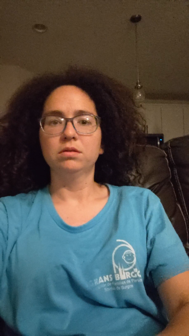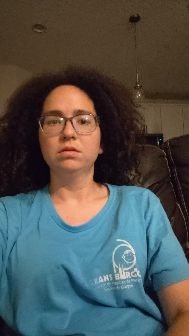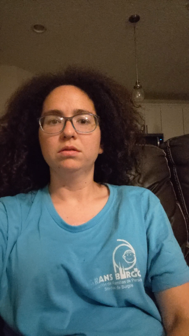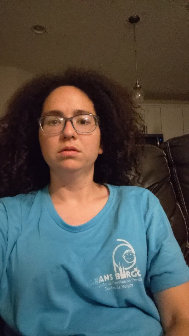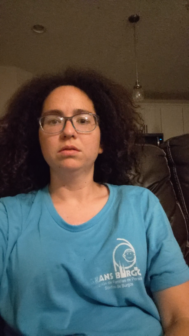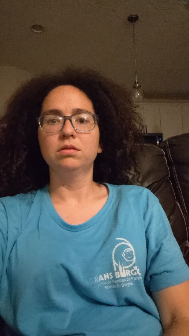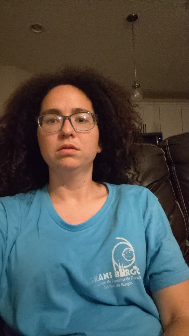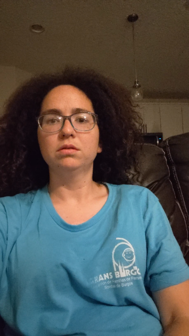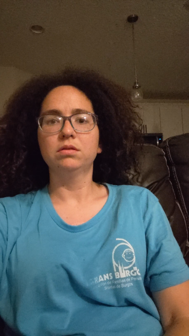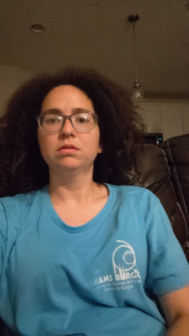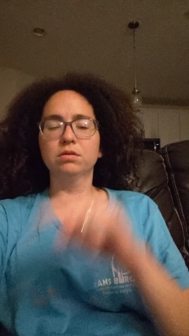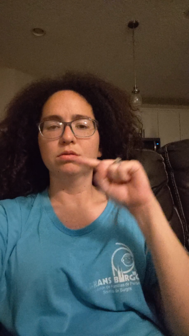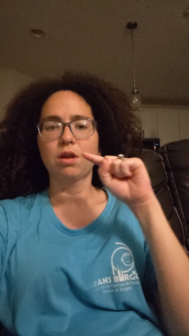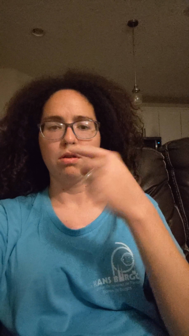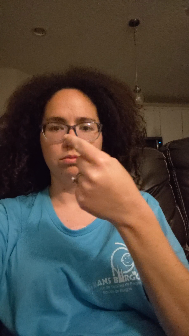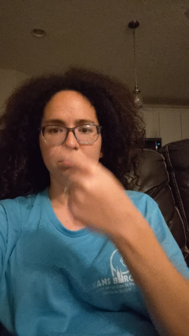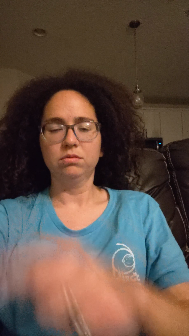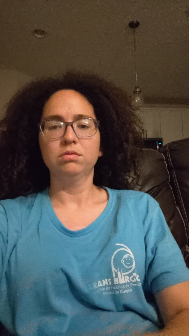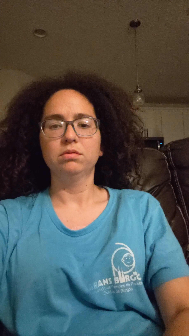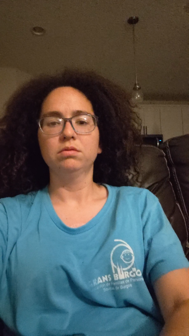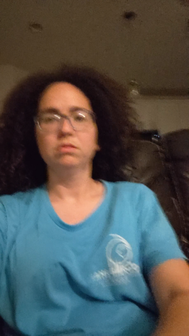hurt